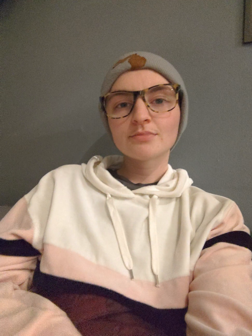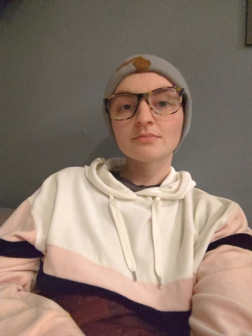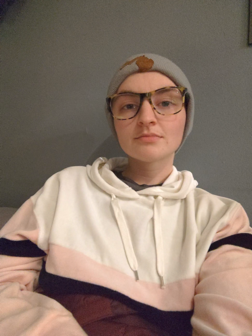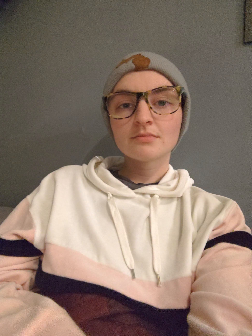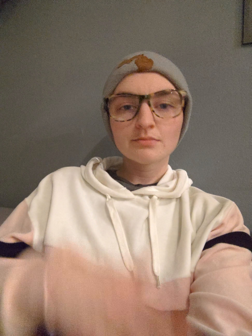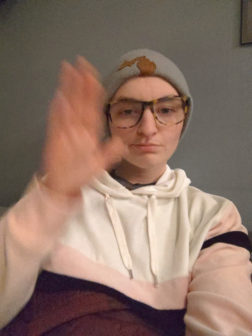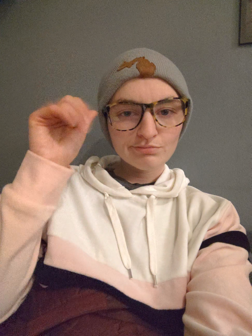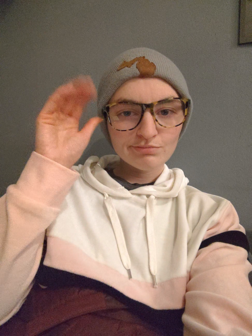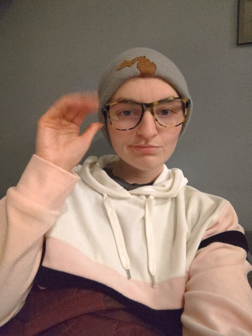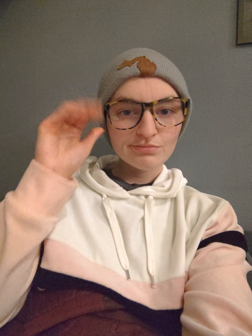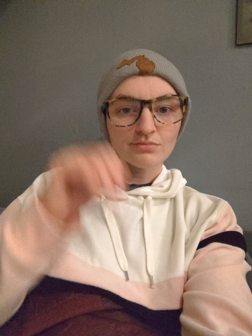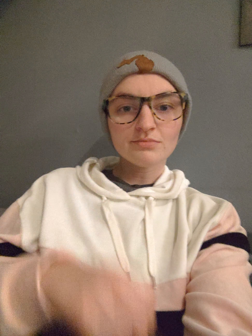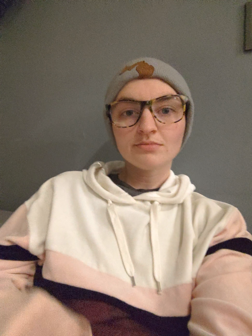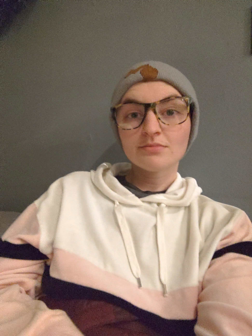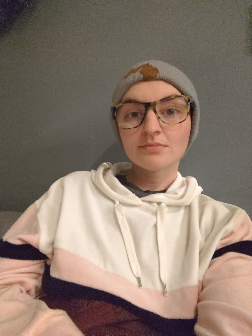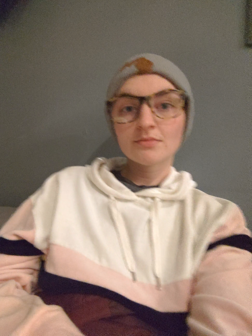donkey